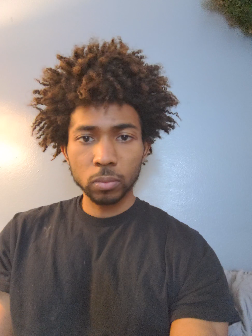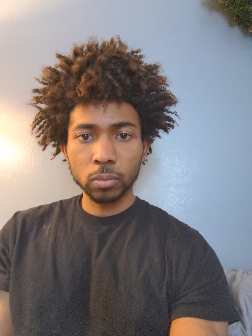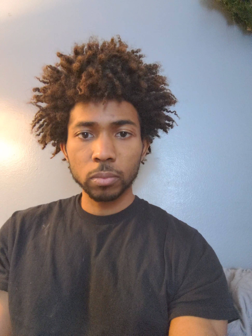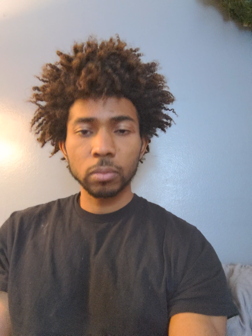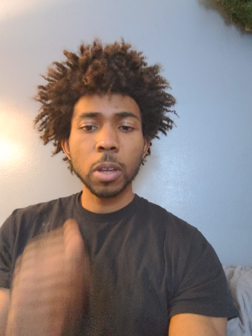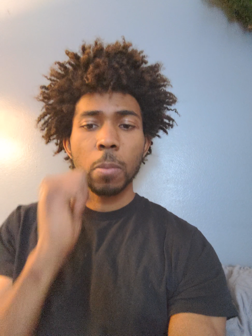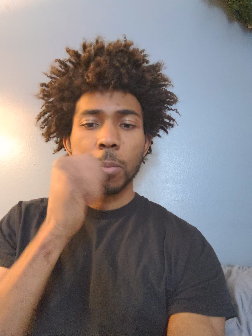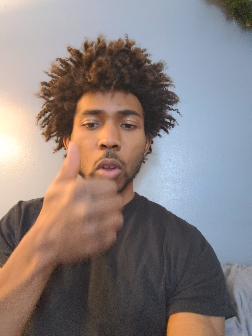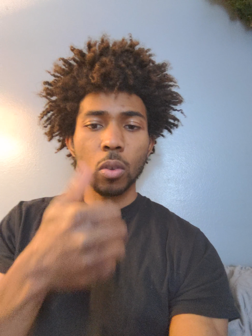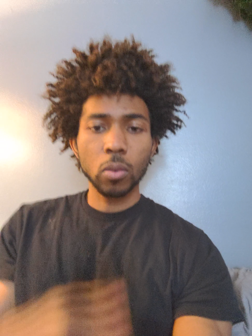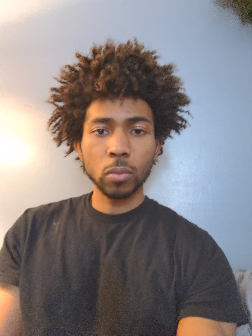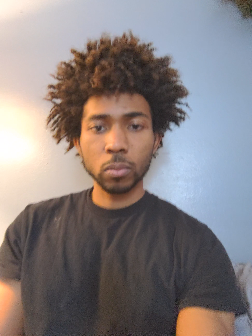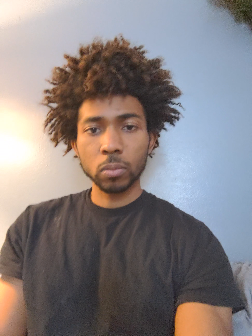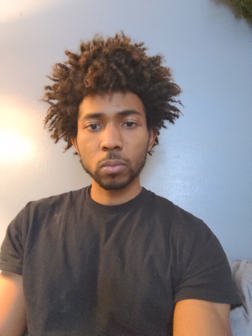tomorrow